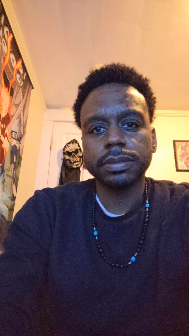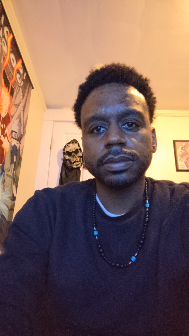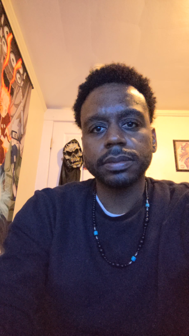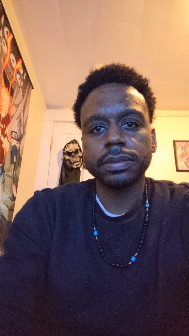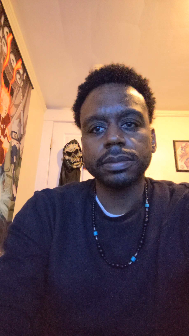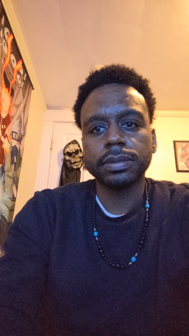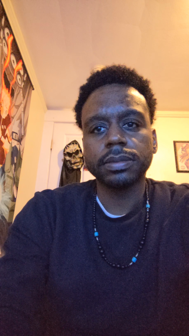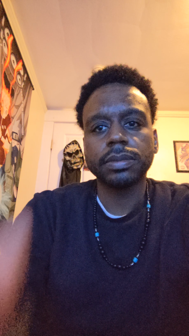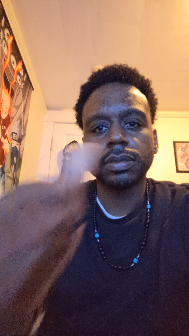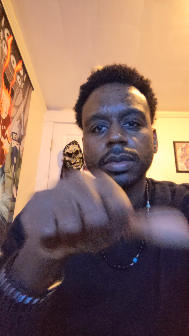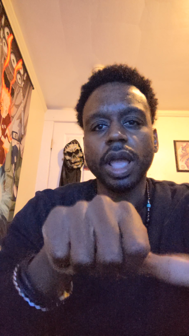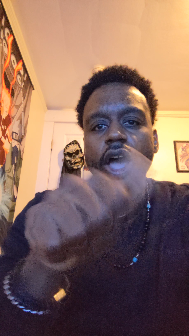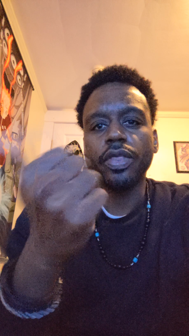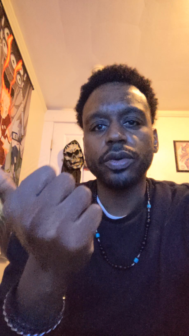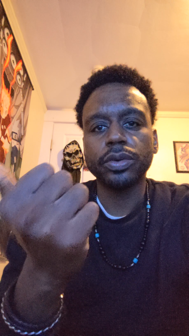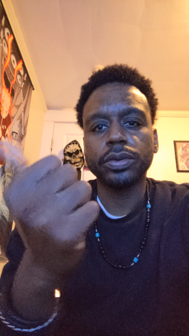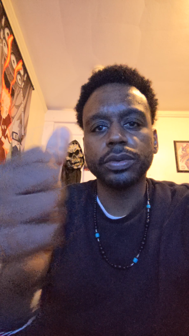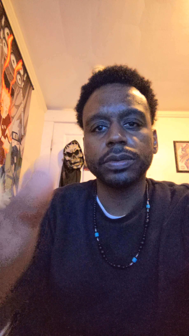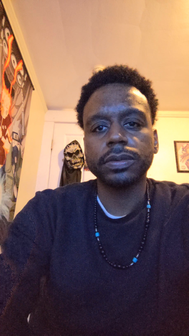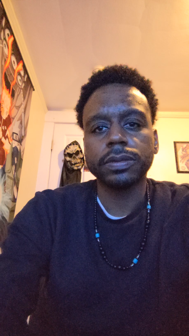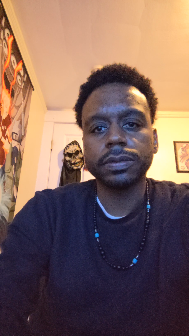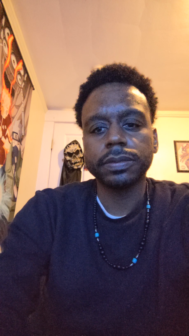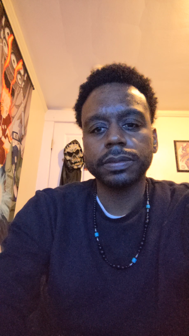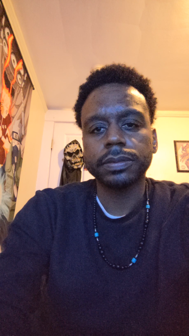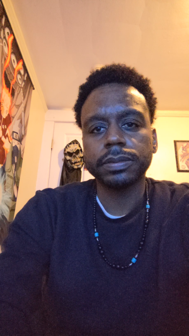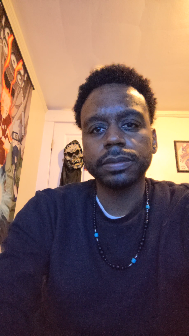other